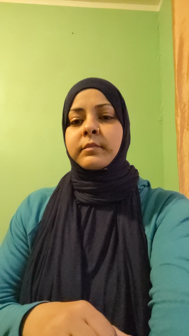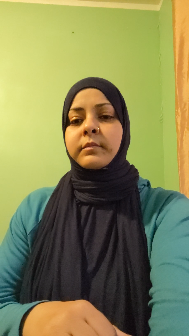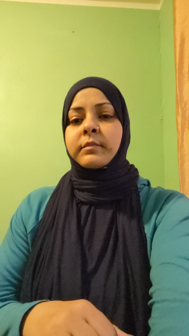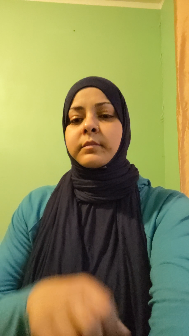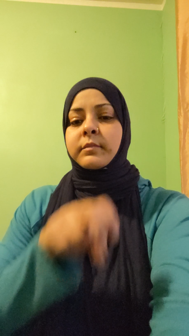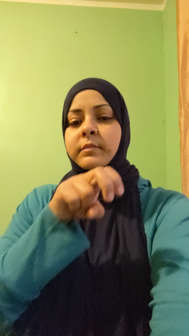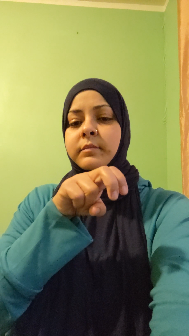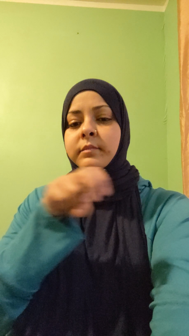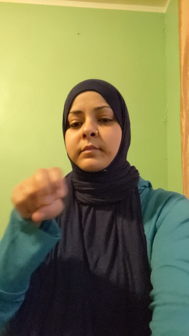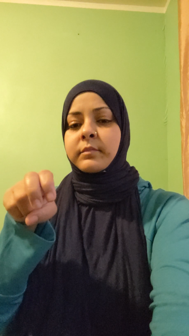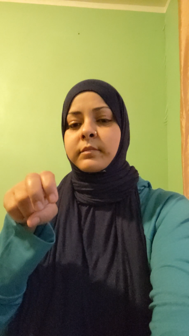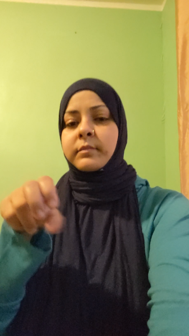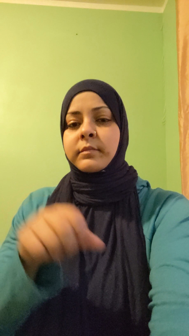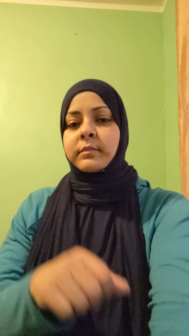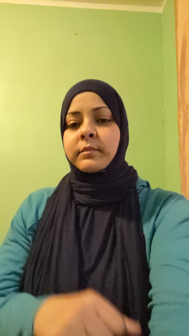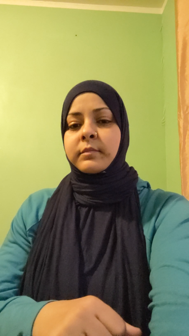porch